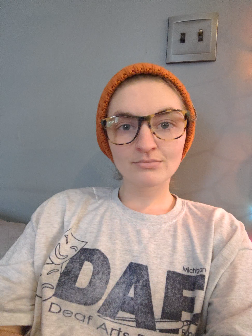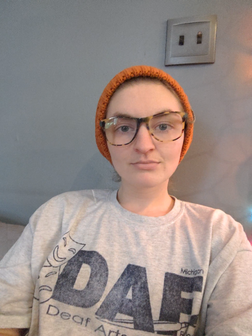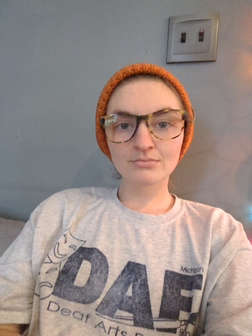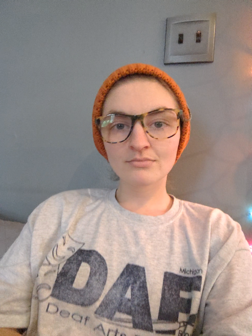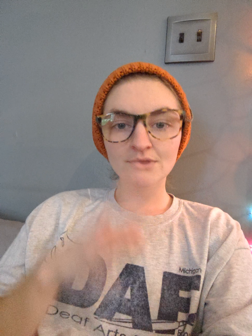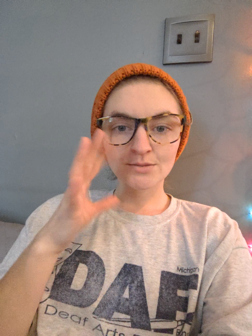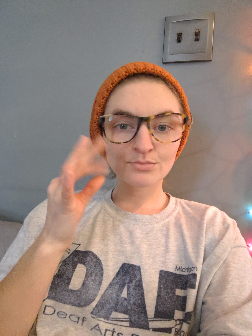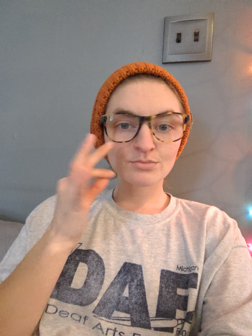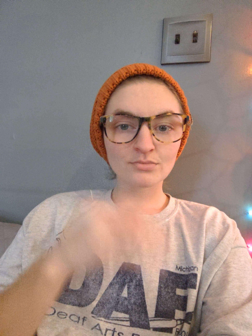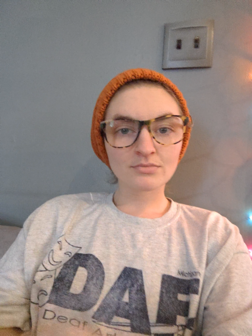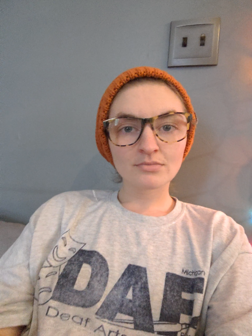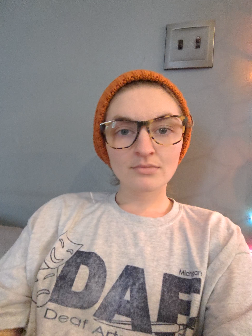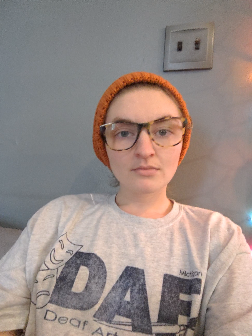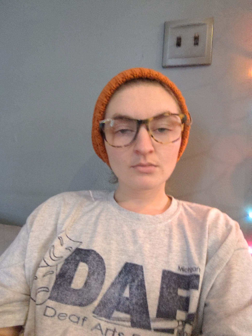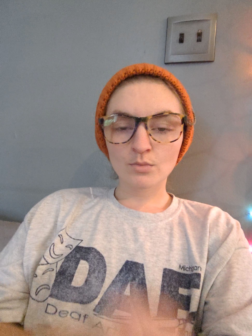cat